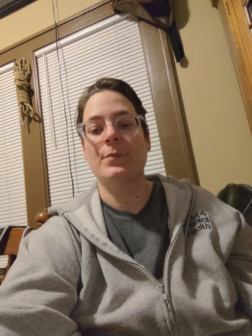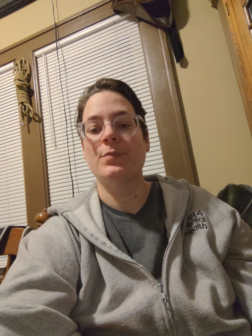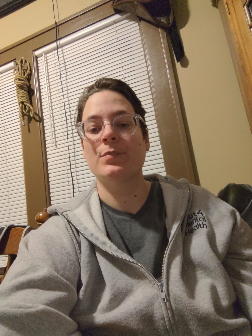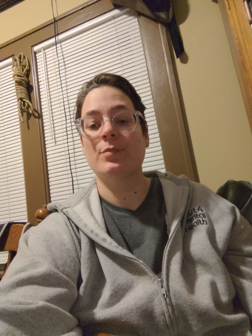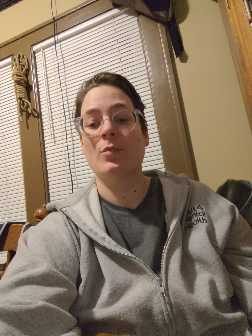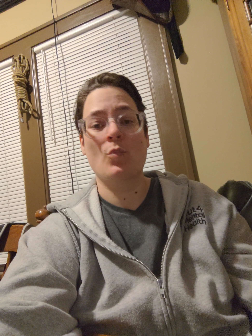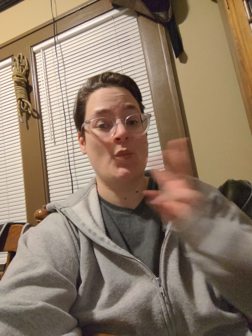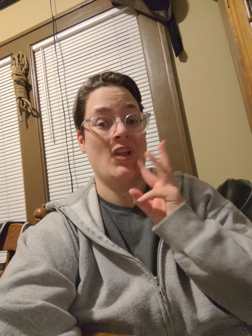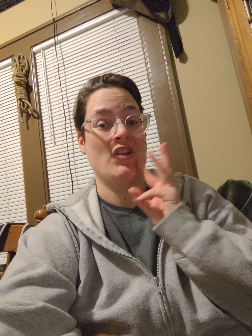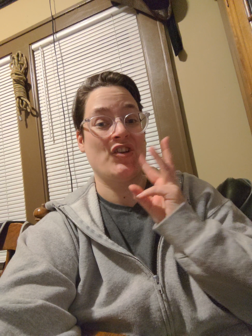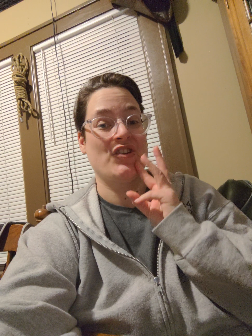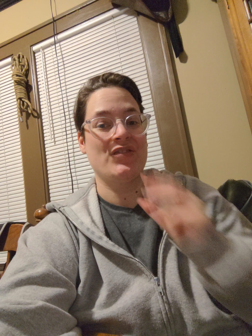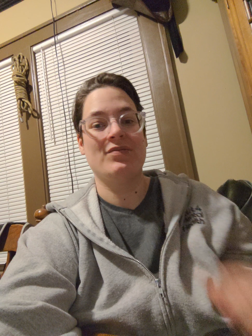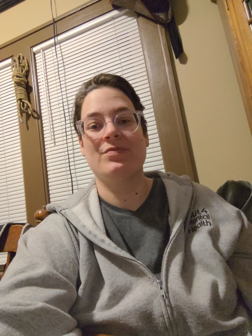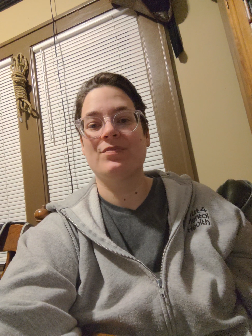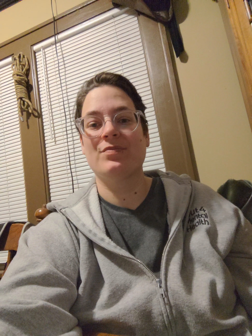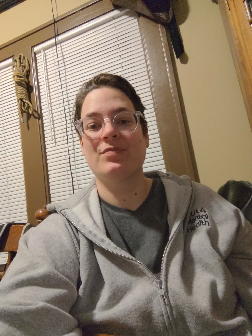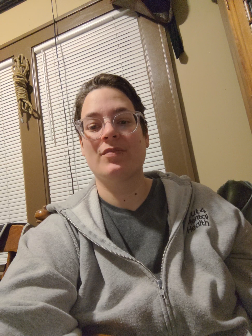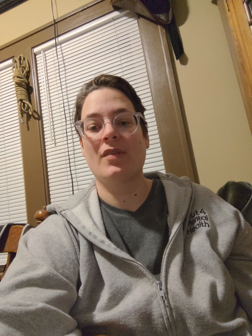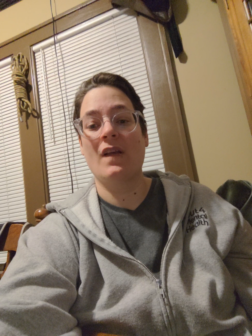water